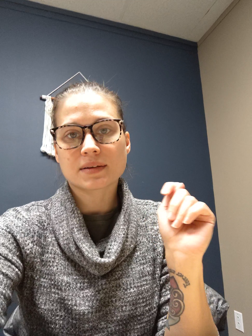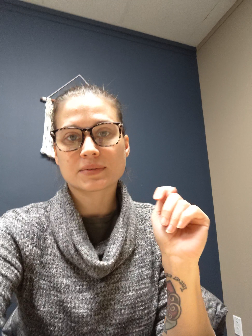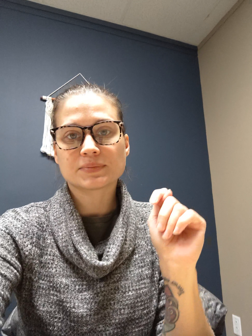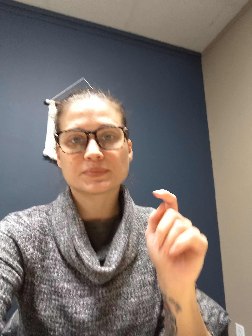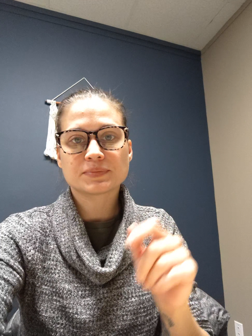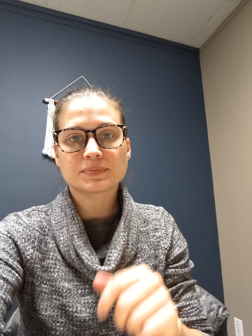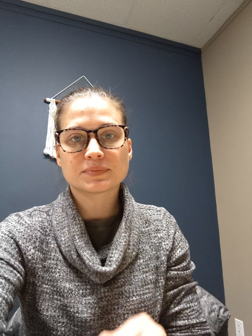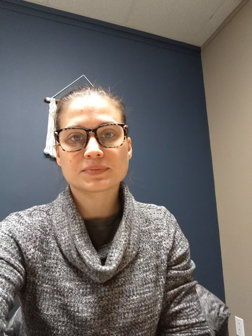potty